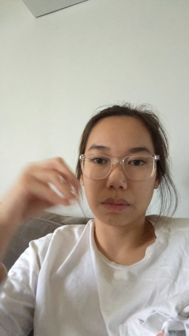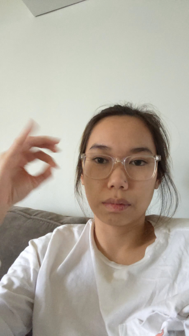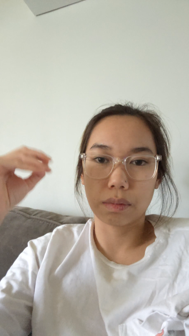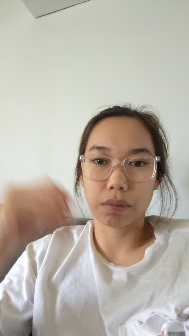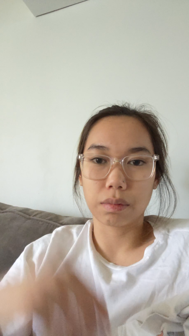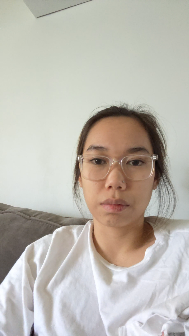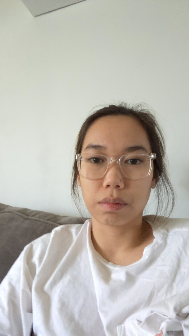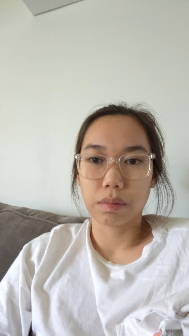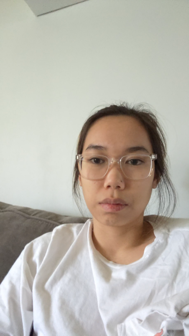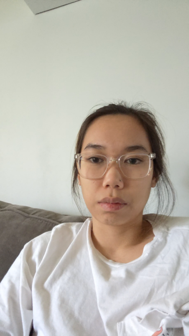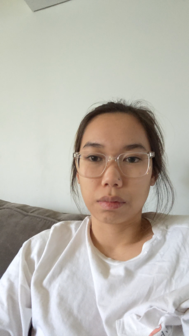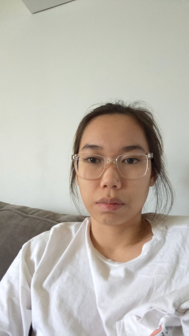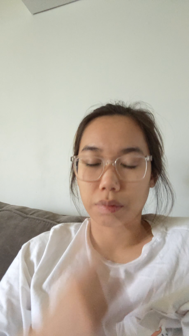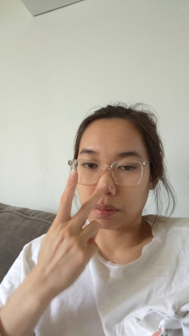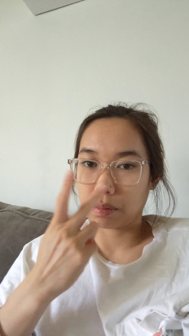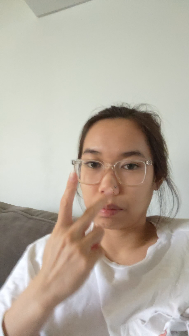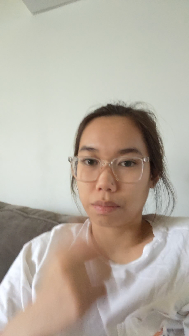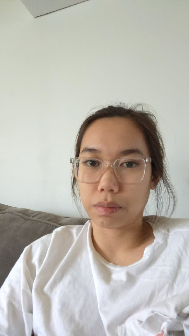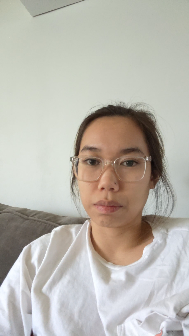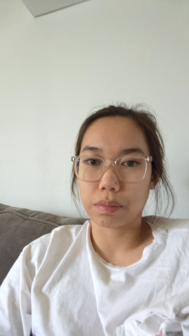penis